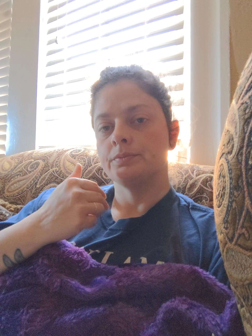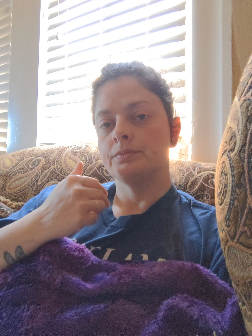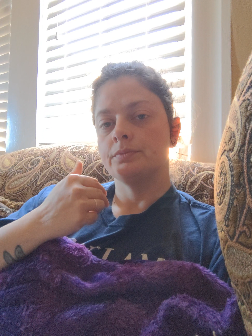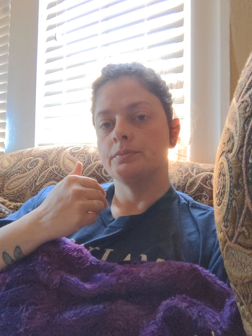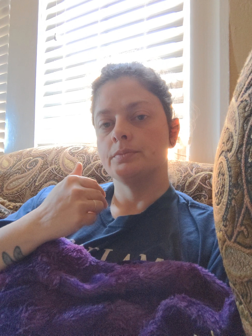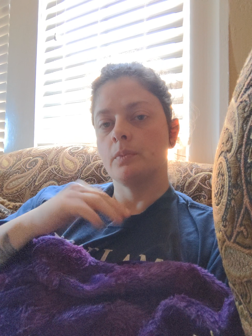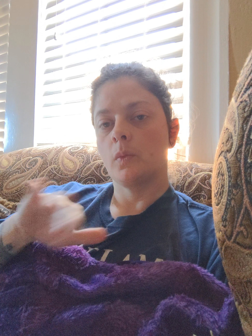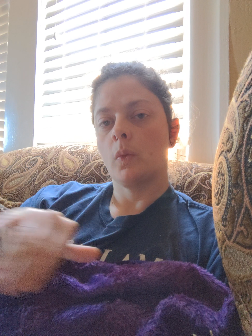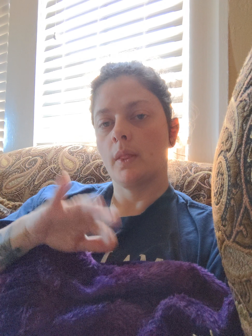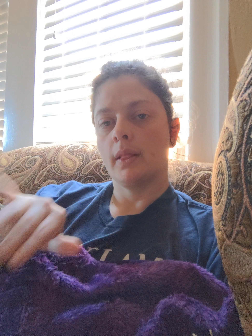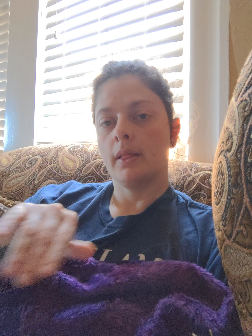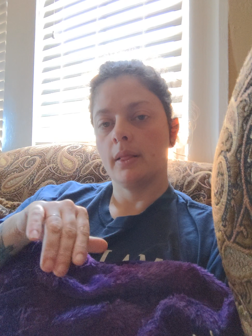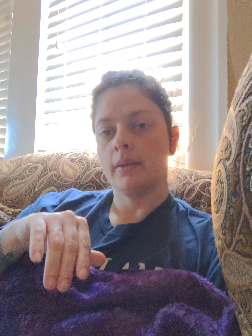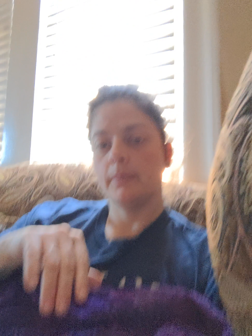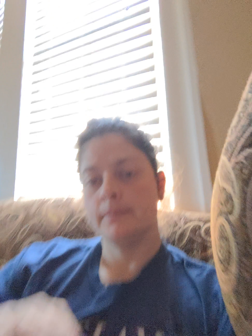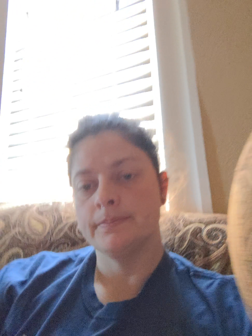pool